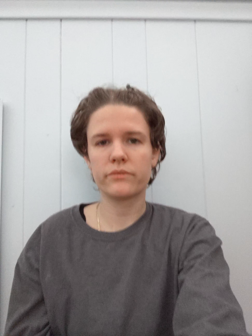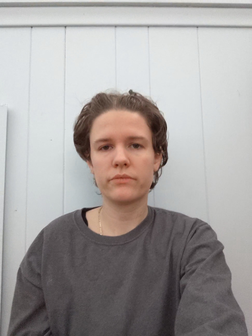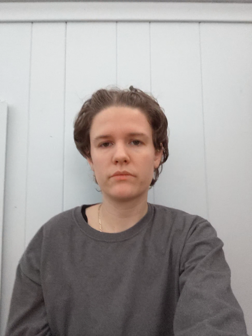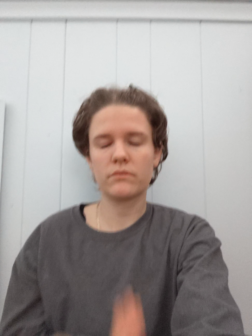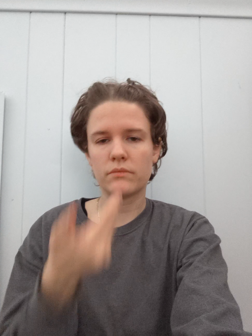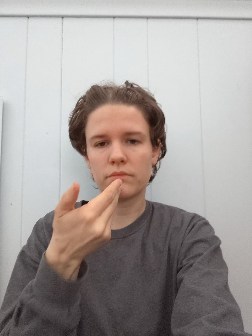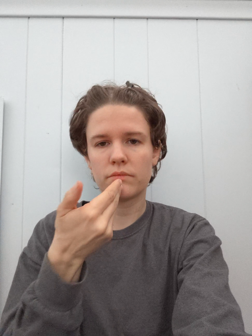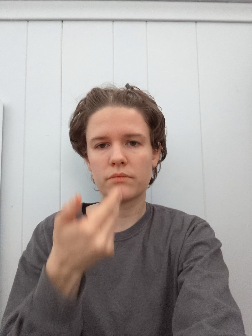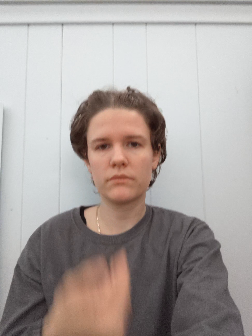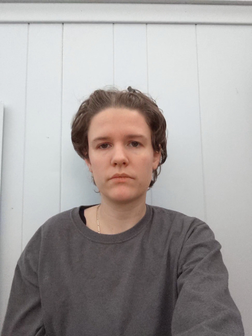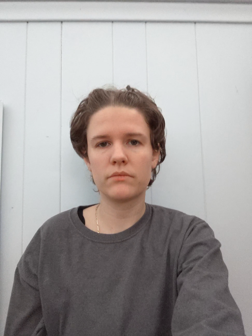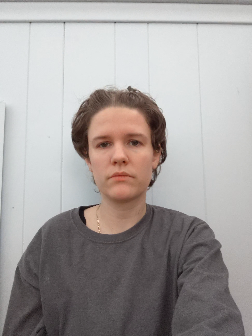pizza